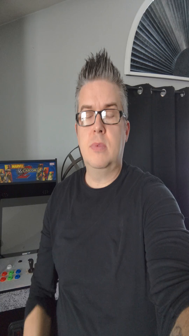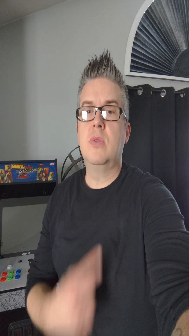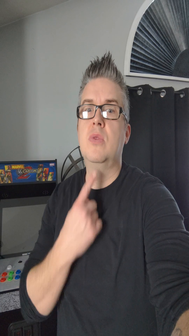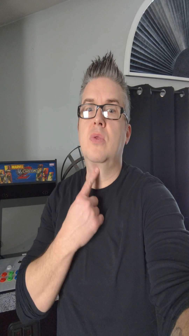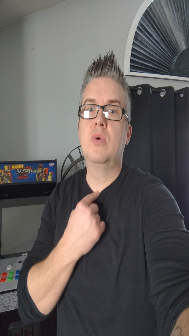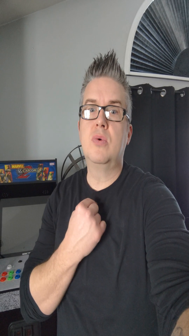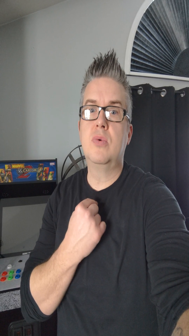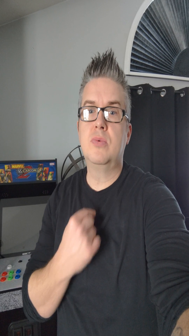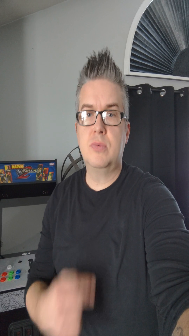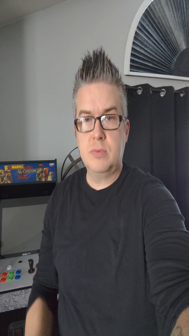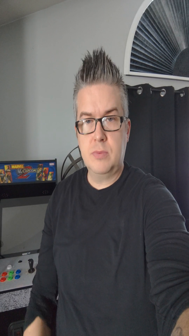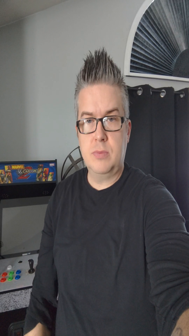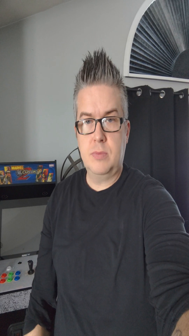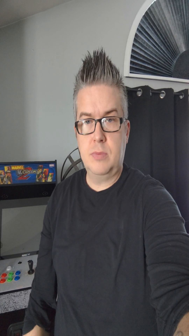thirsty